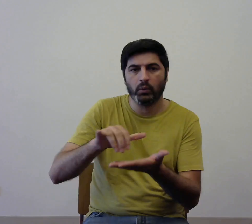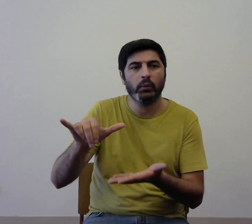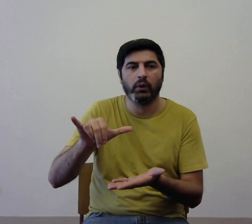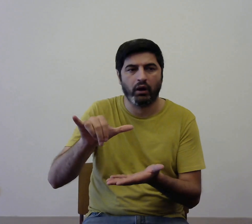harda